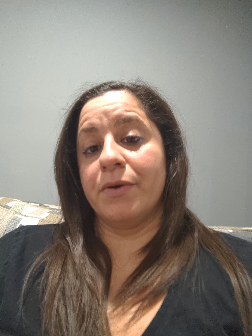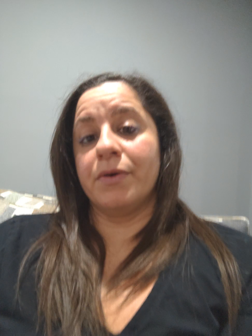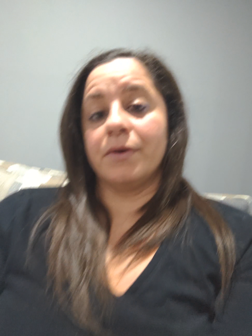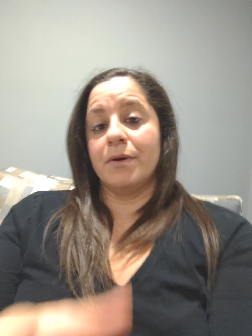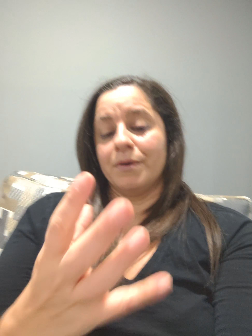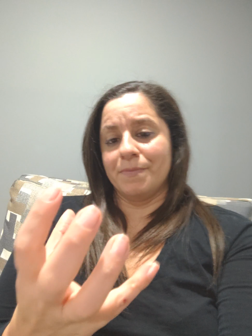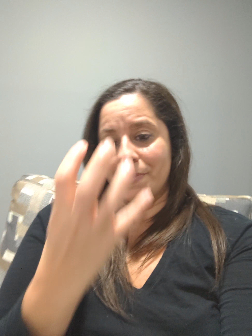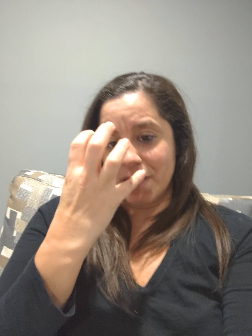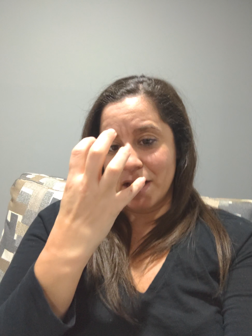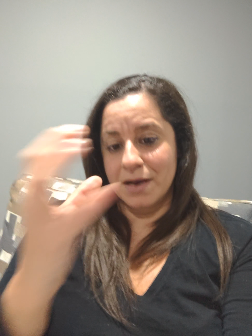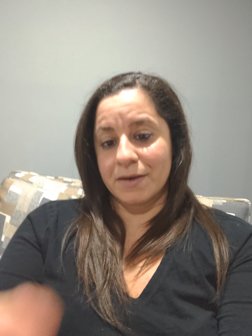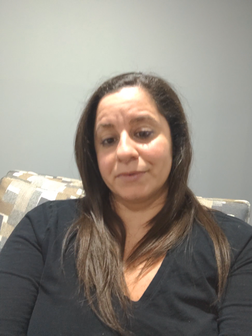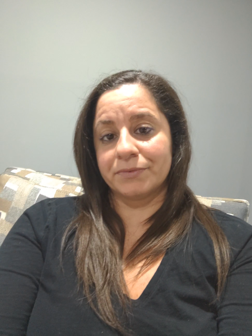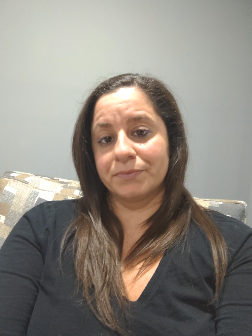mad